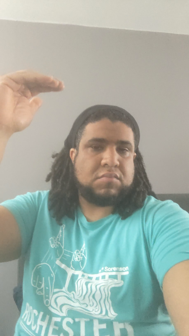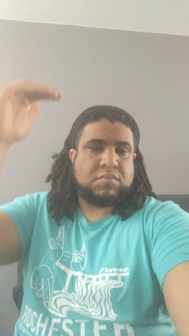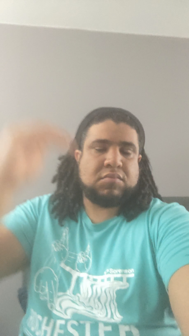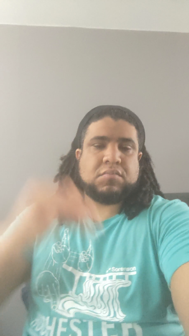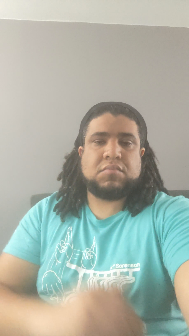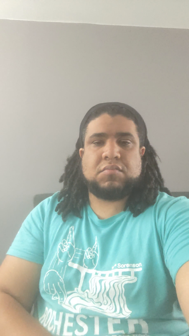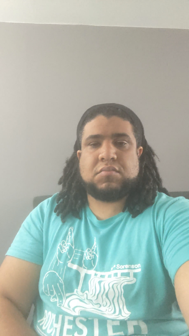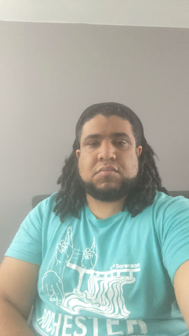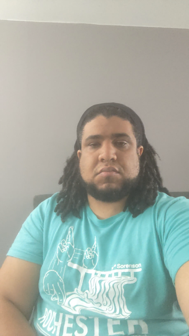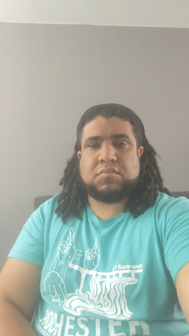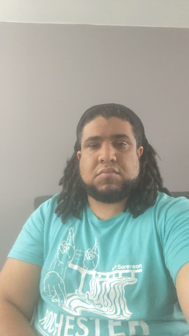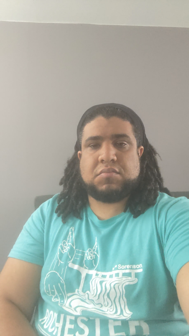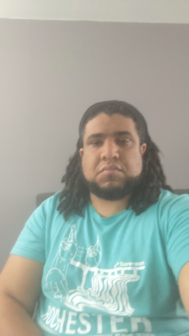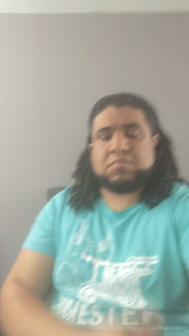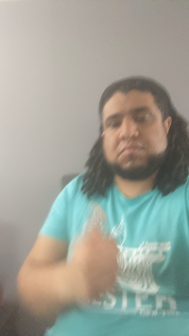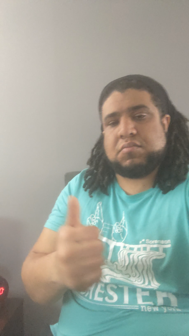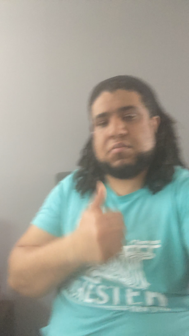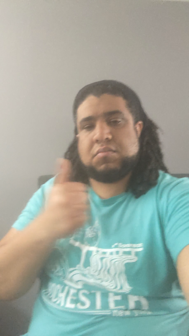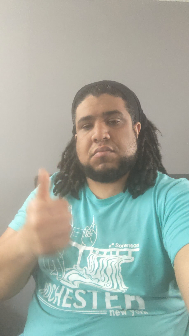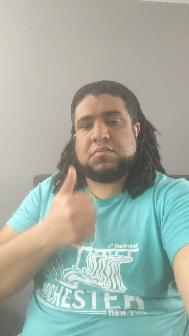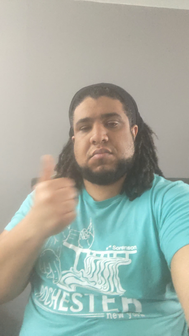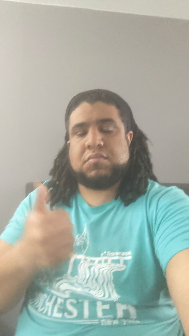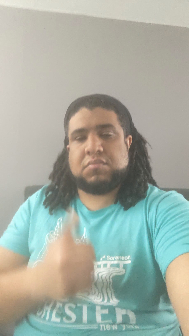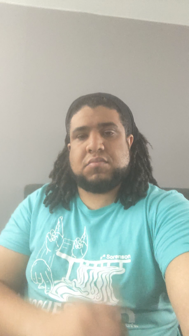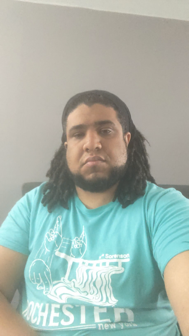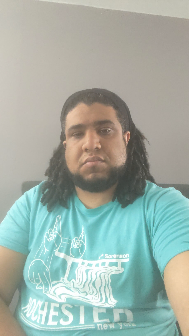basement